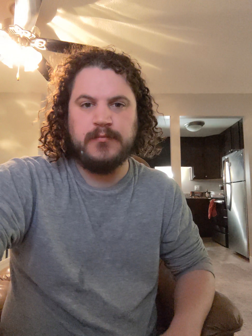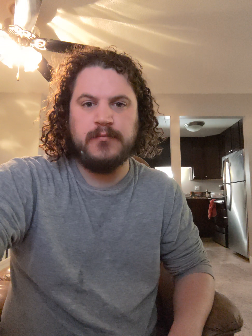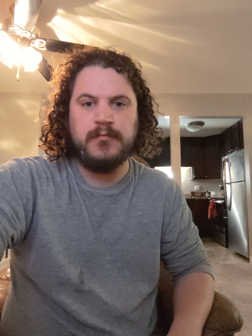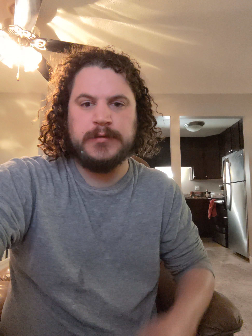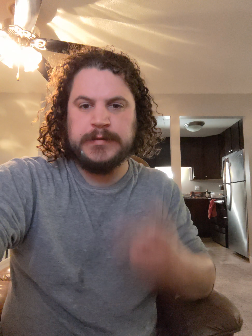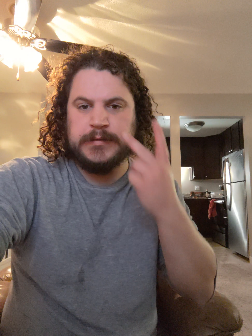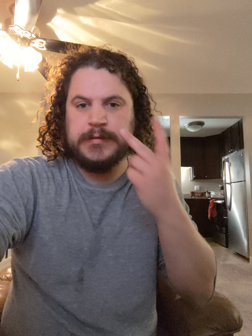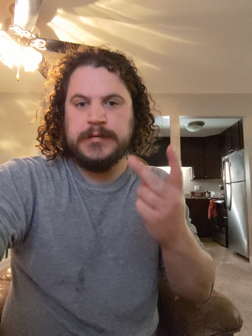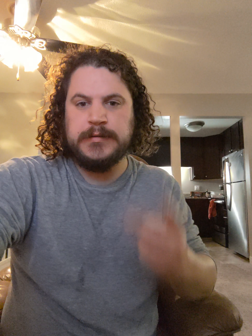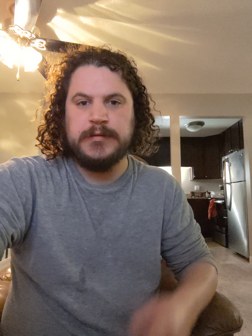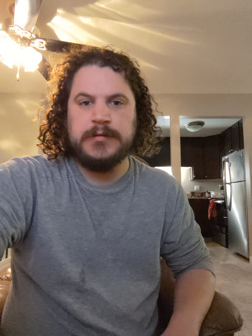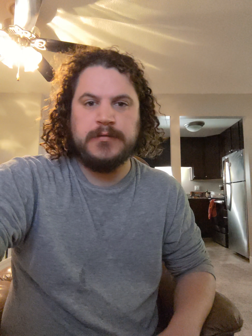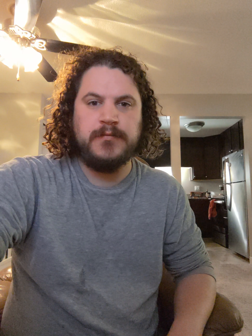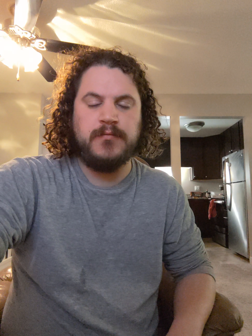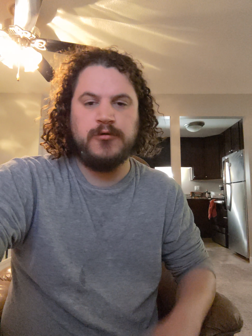see